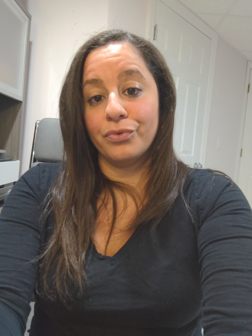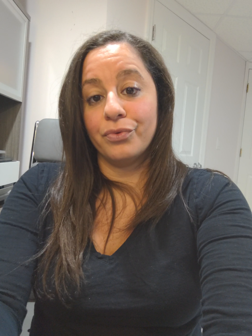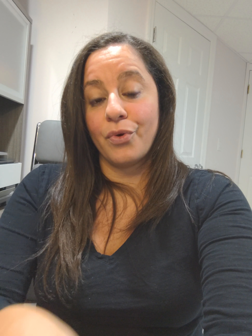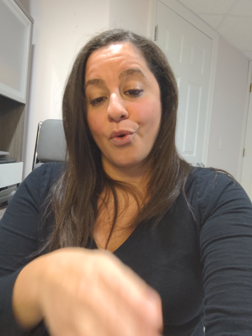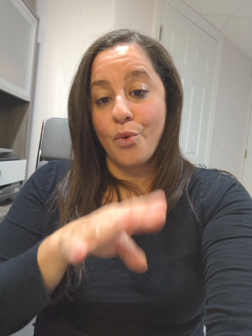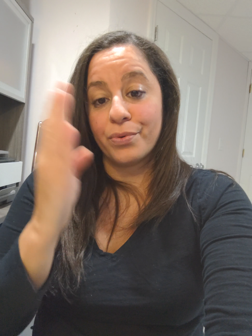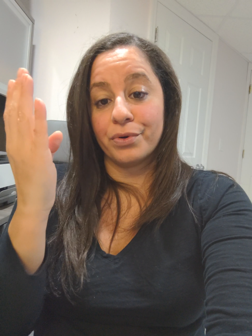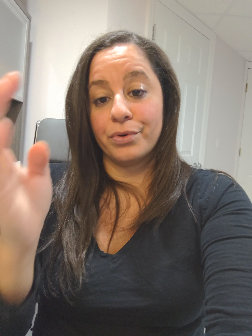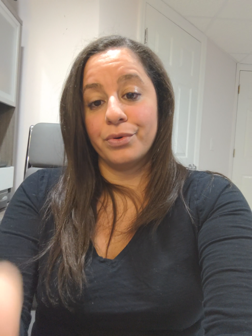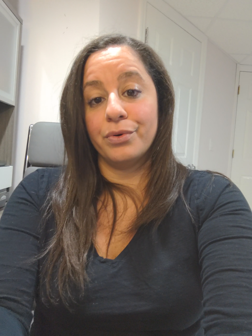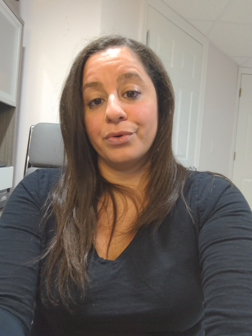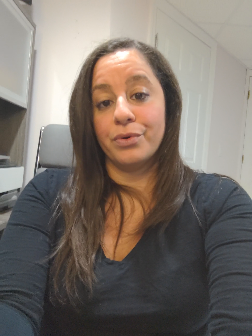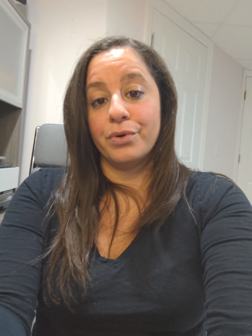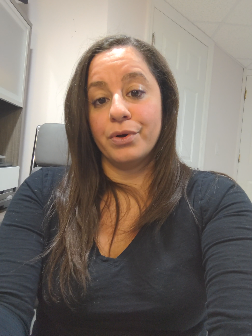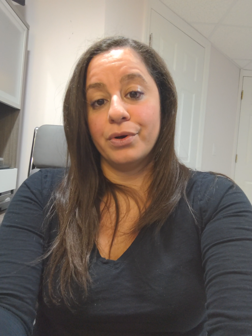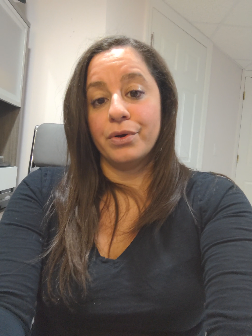open